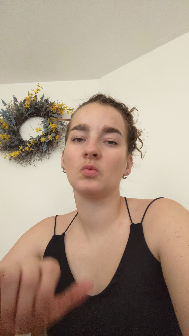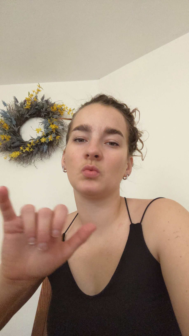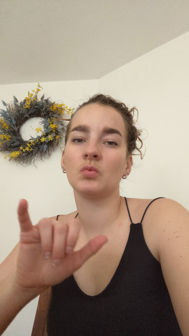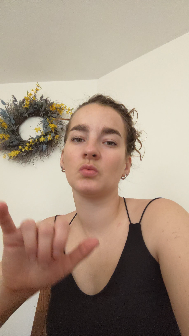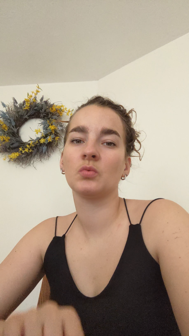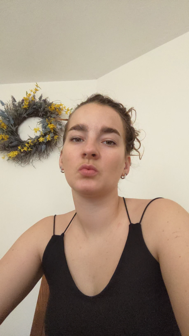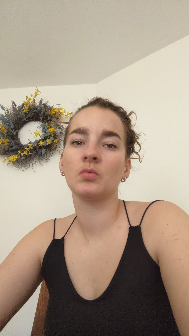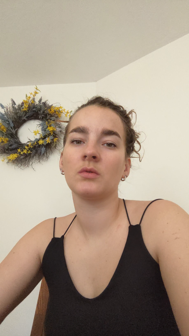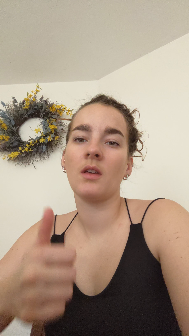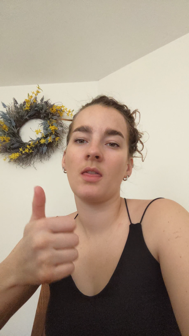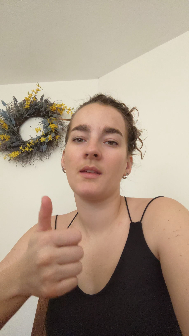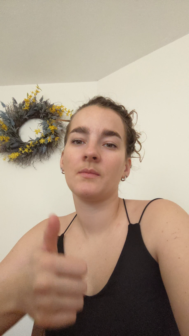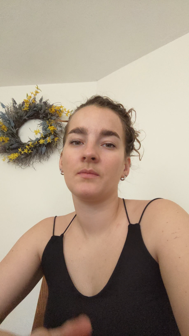help